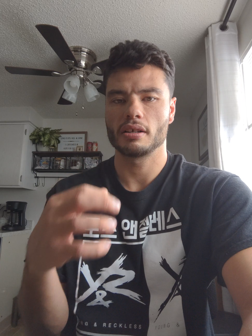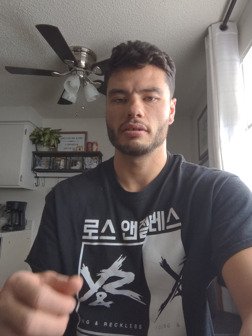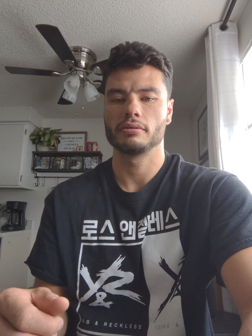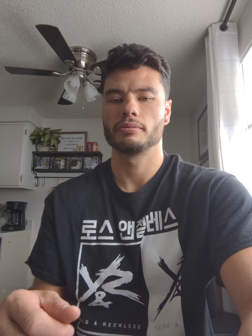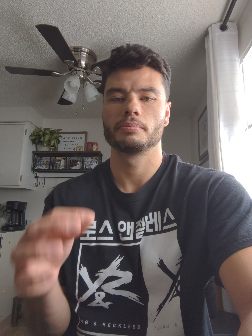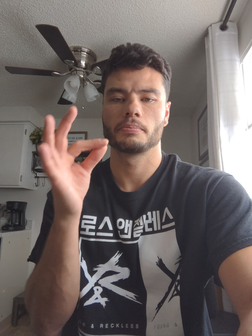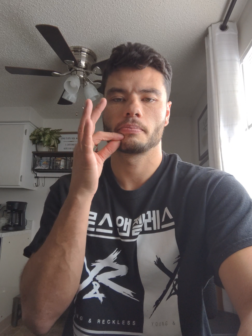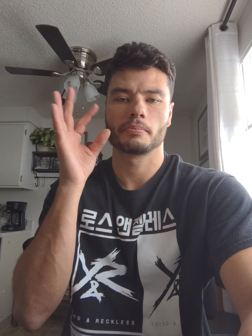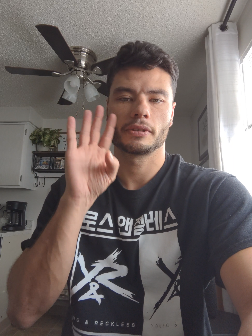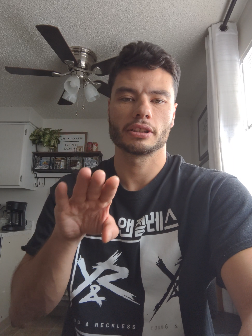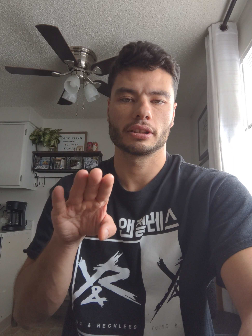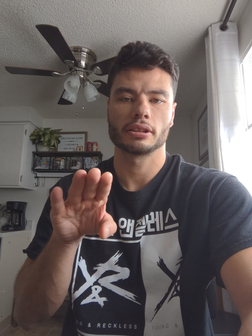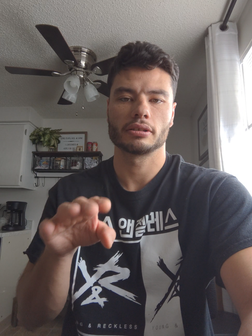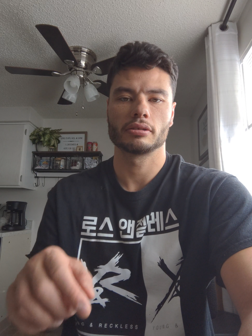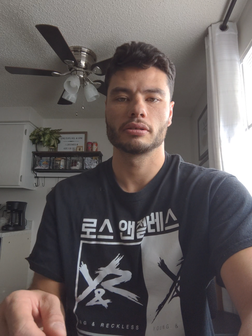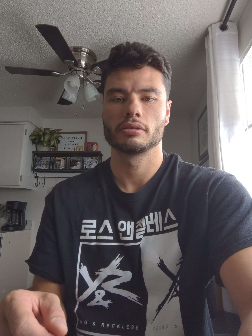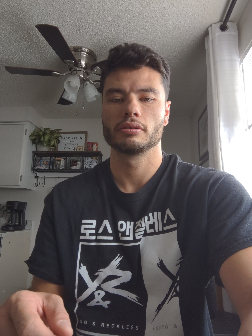bee